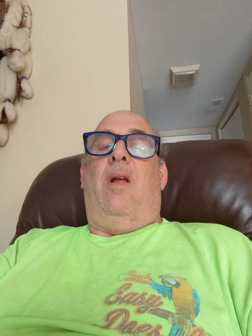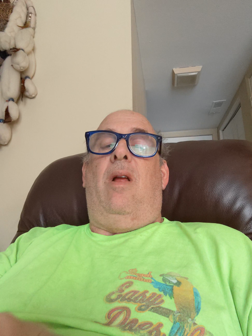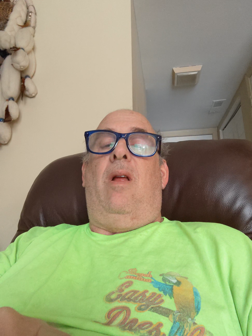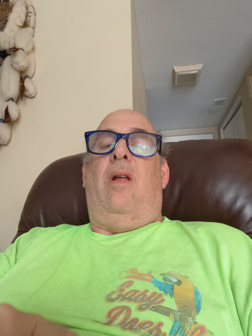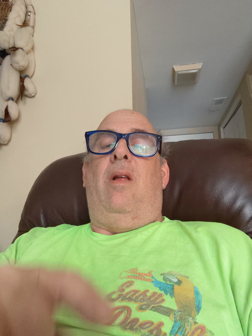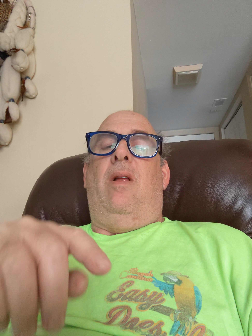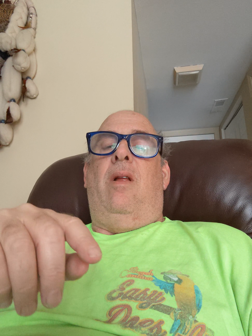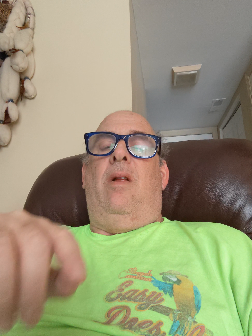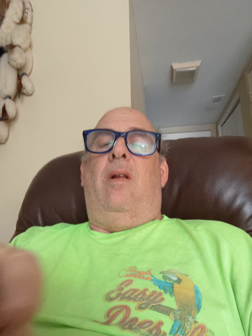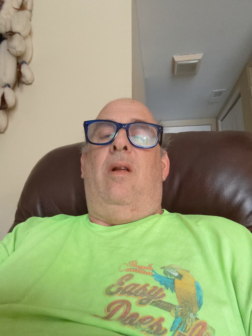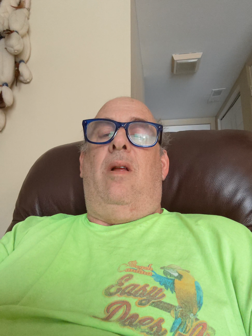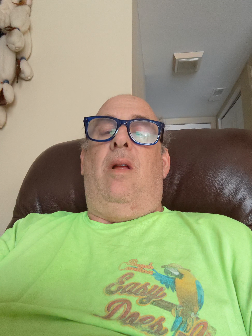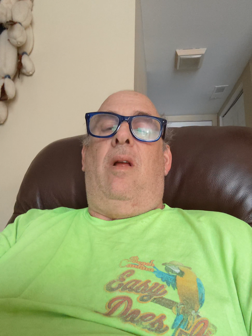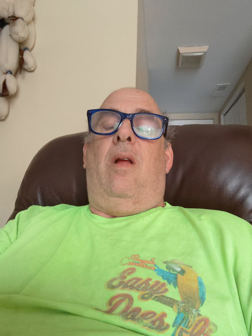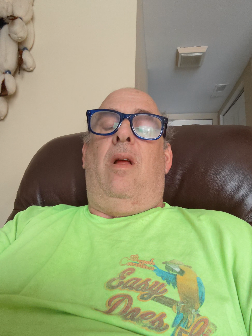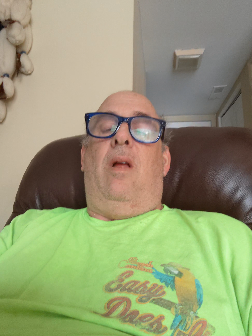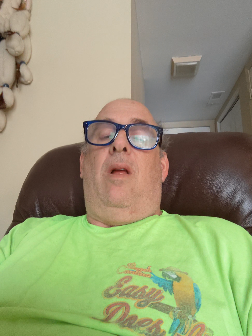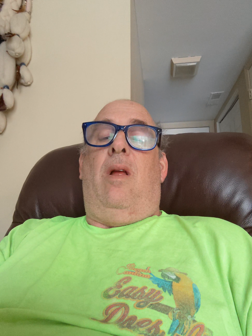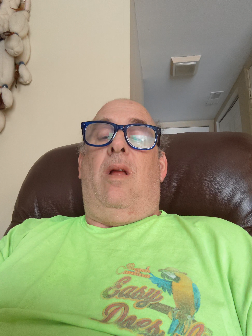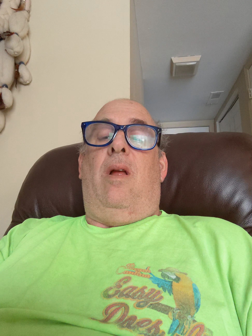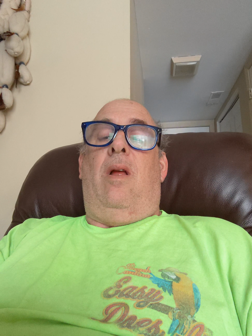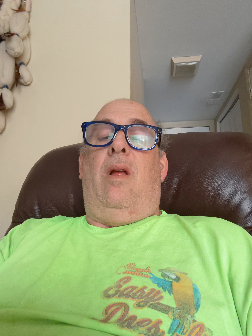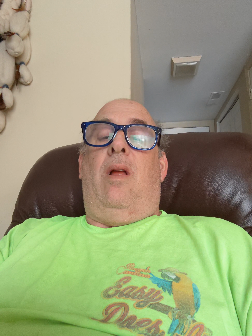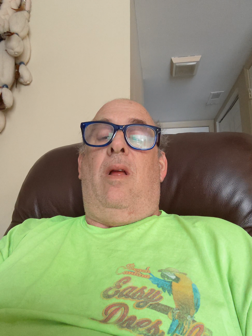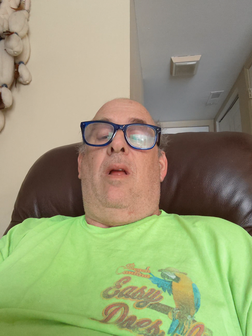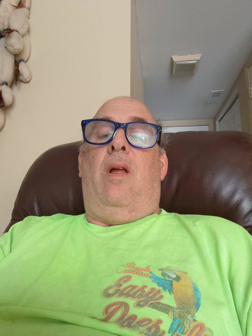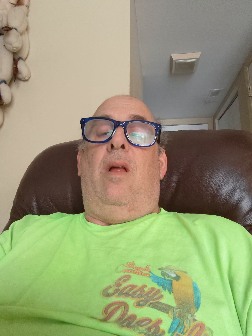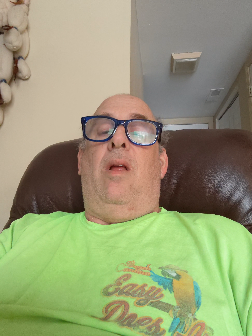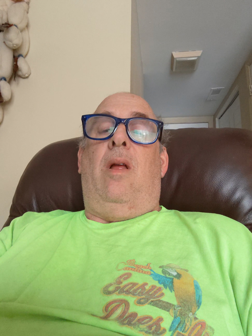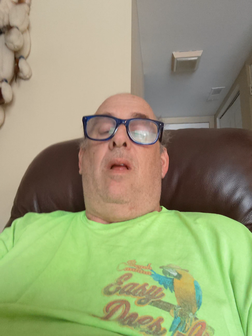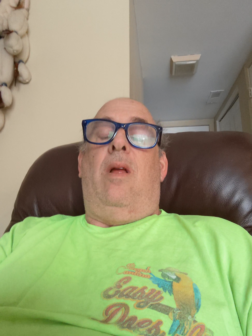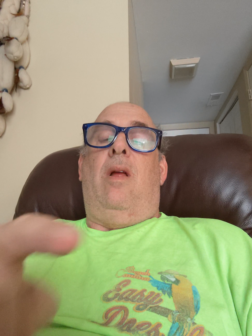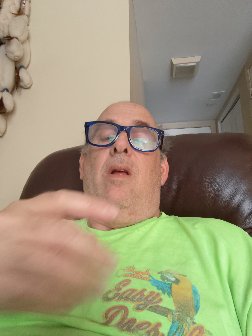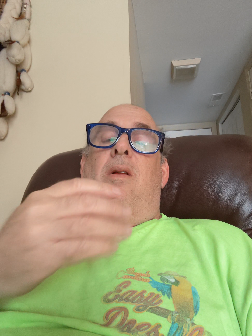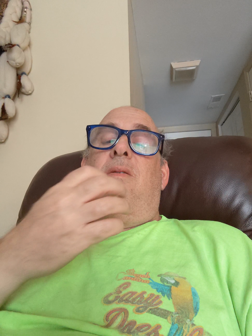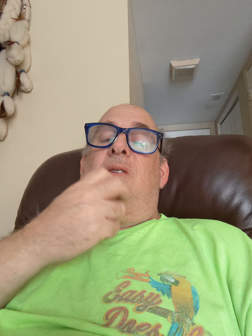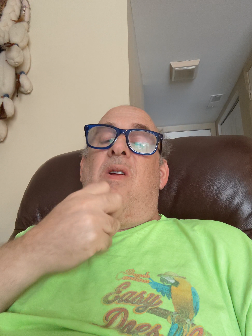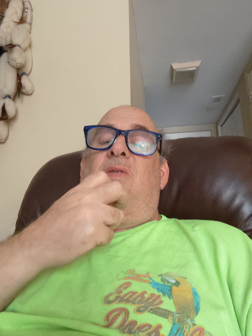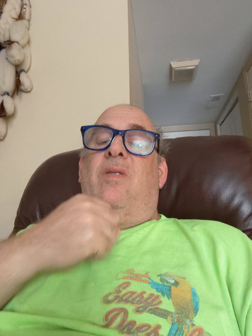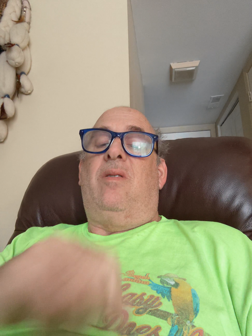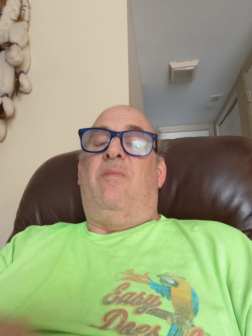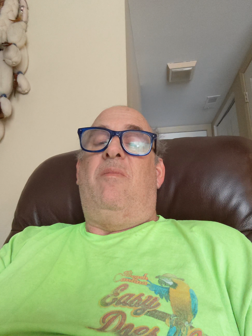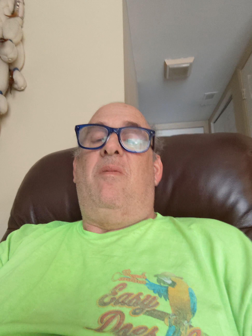underwear